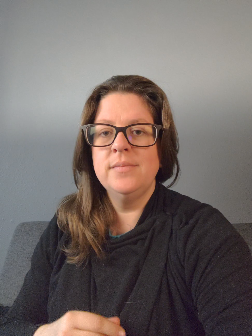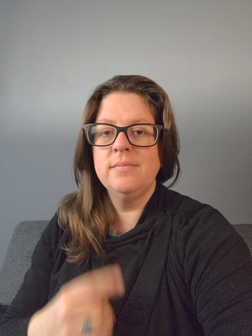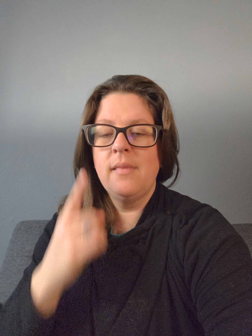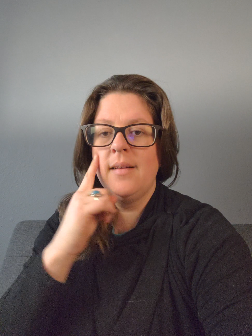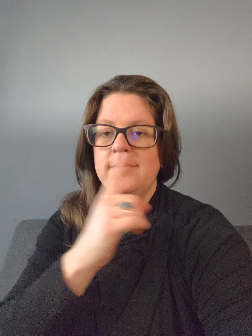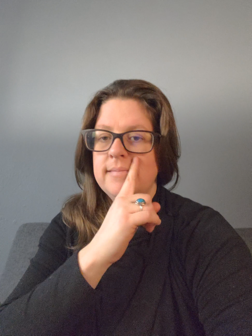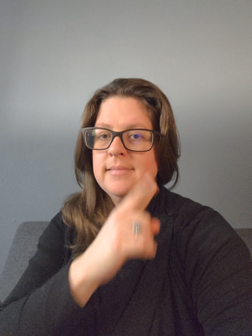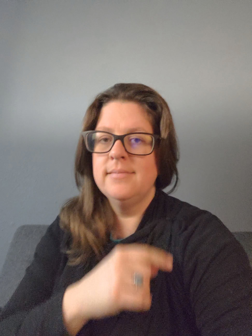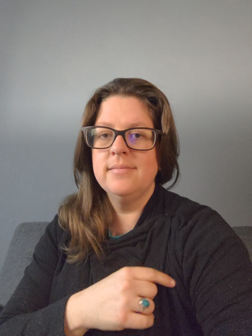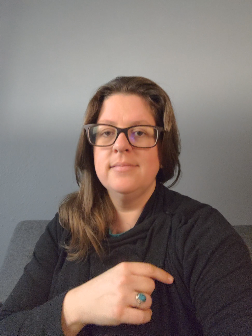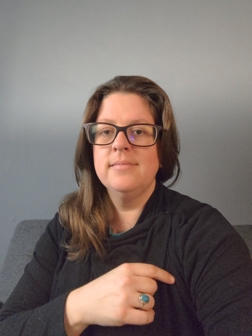eye